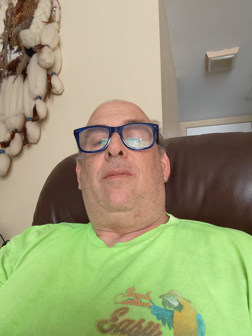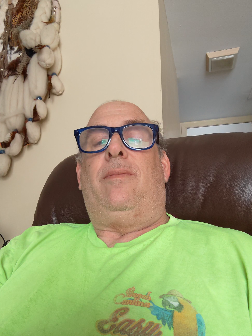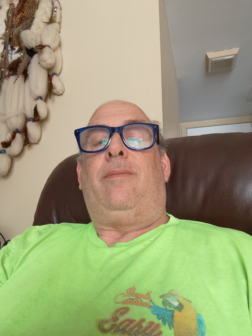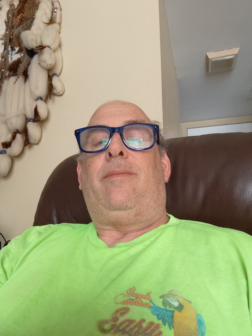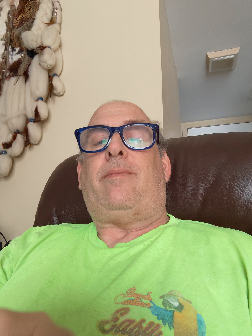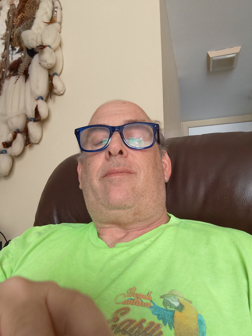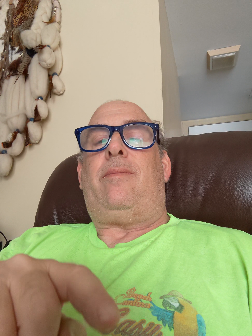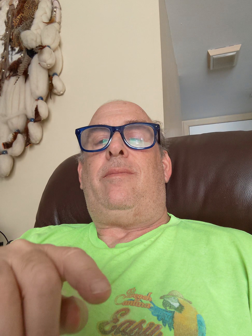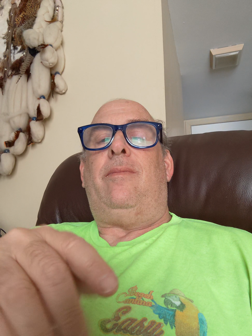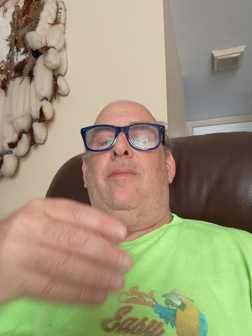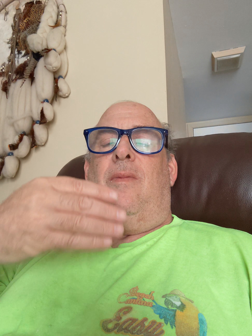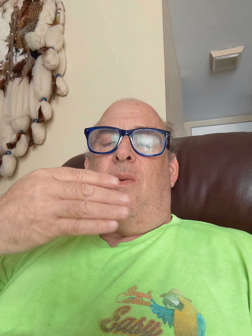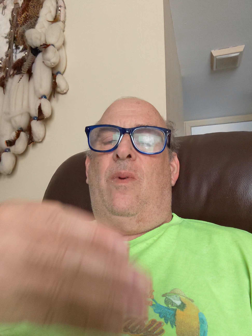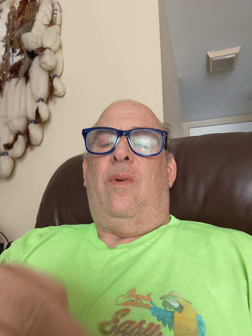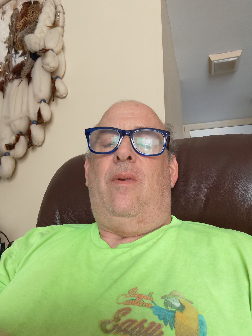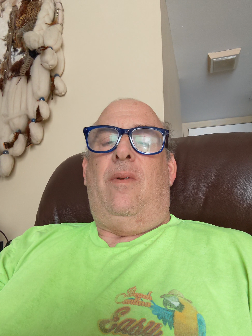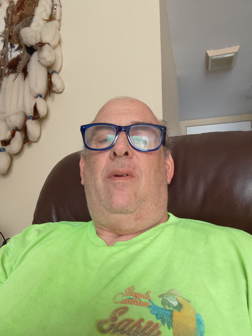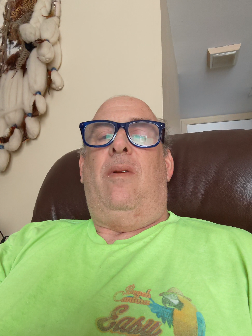close